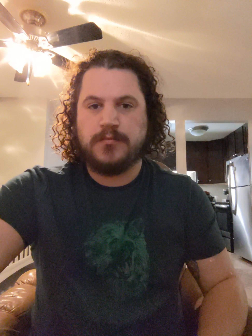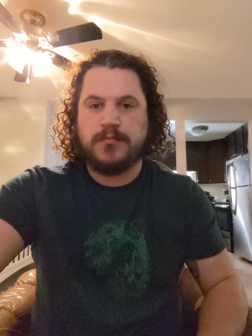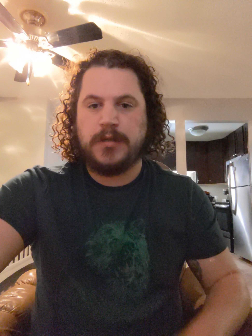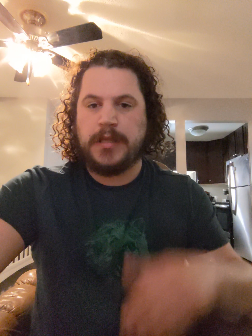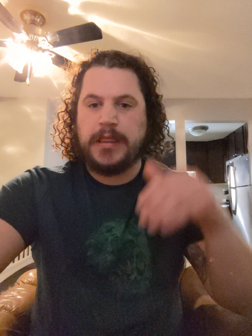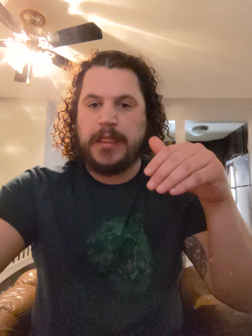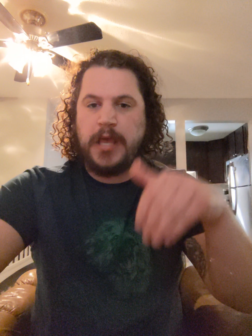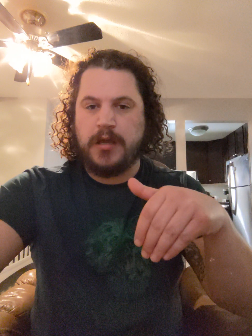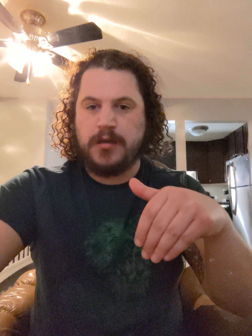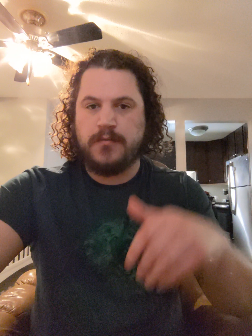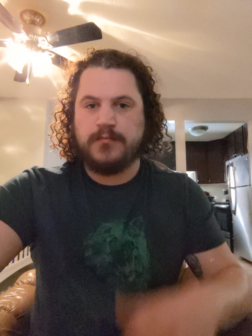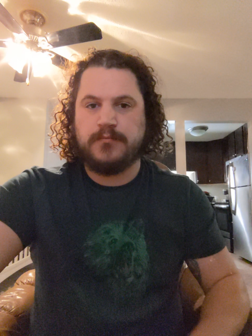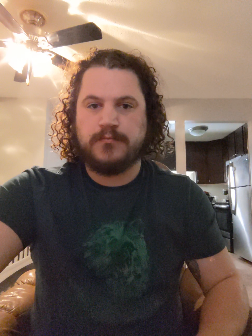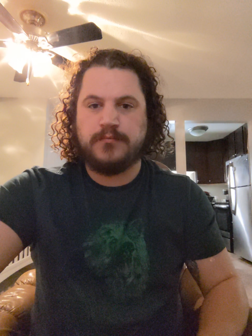night